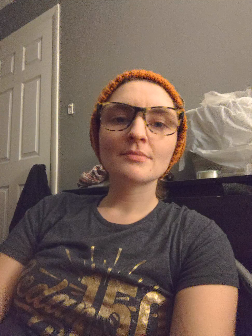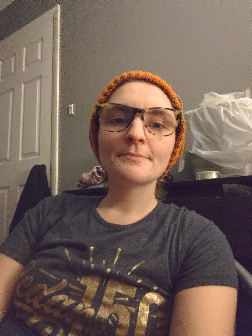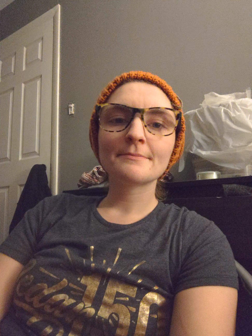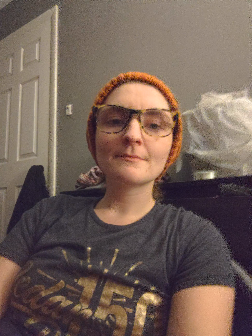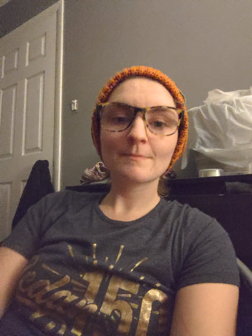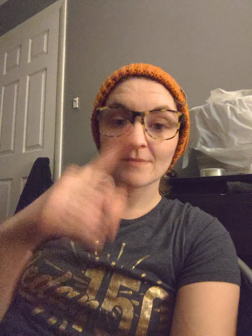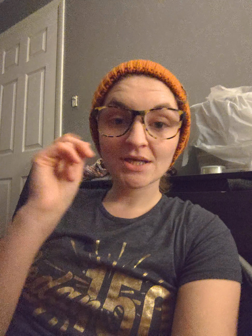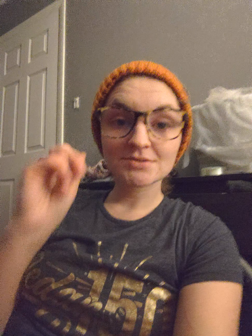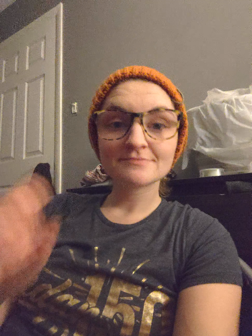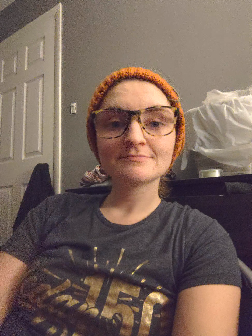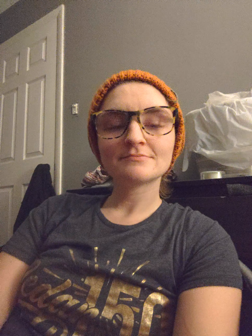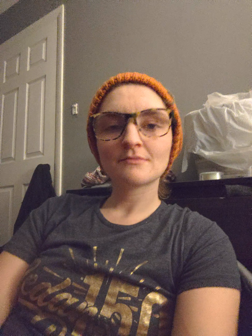because